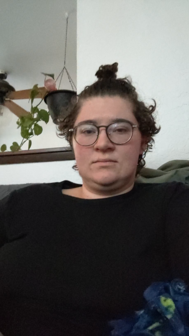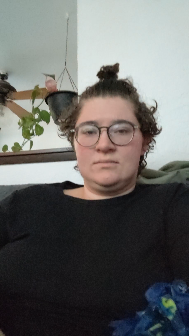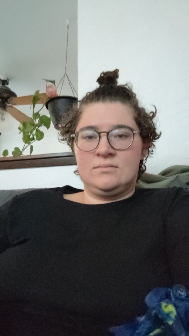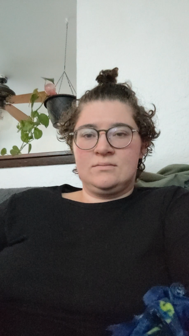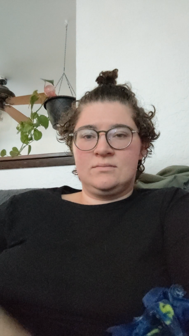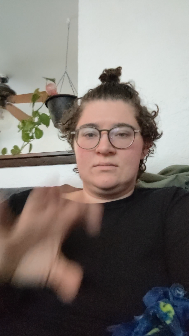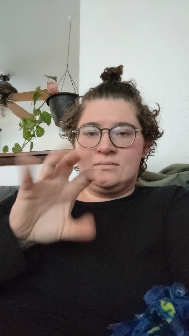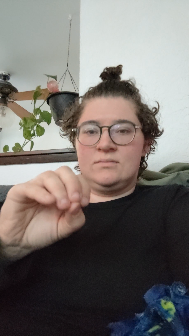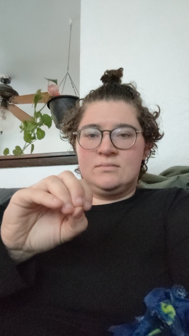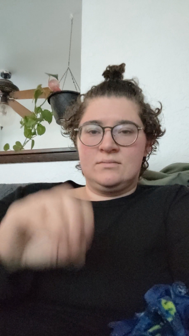bite